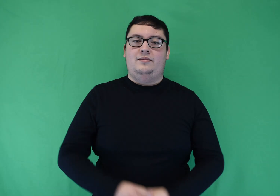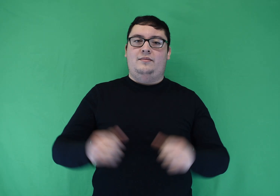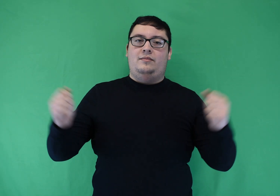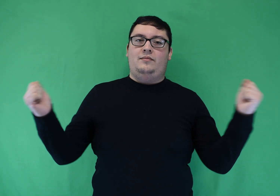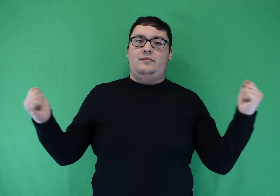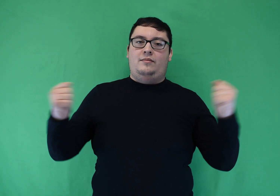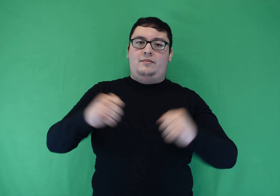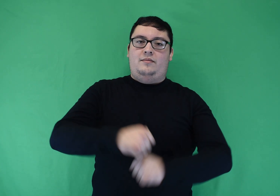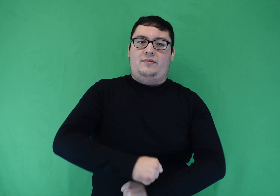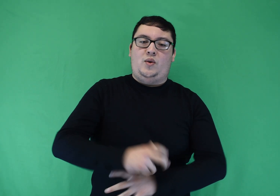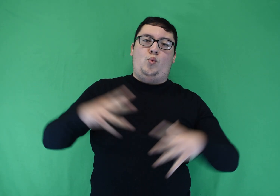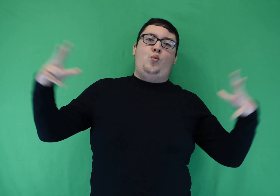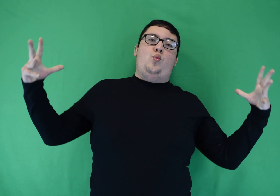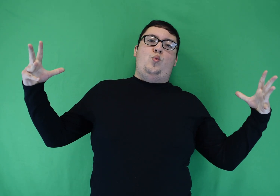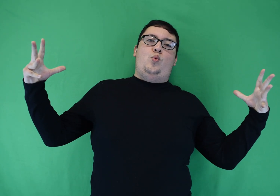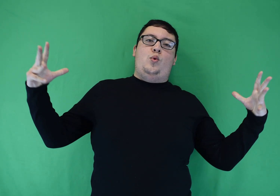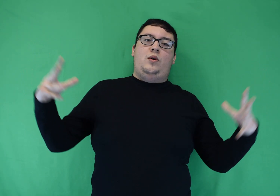explosión